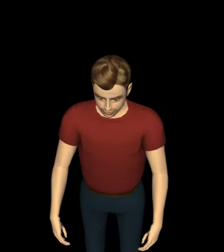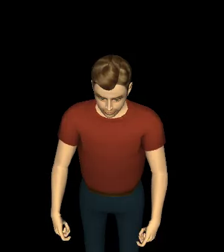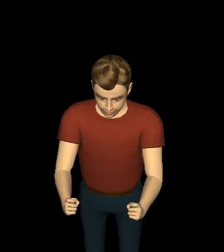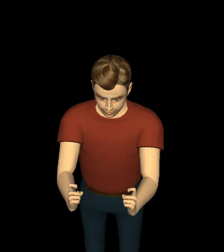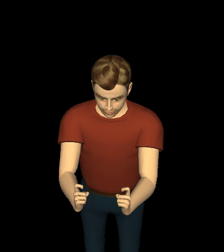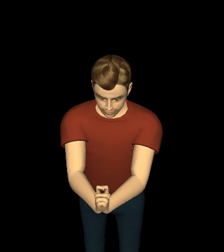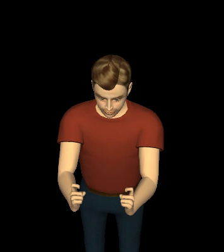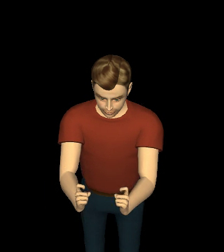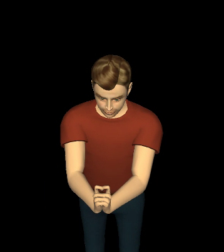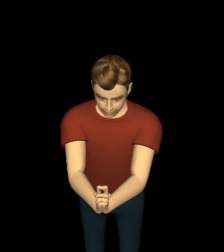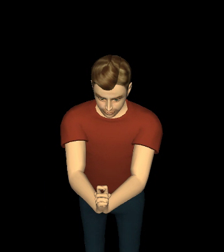كهربائي